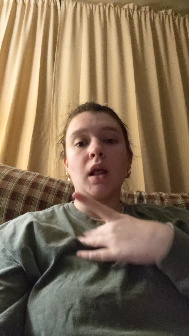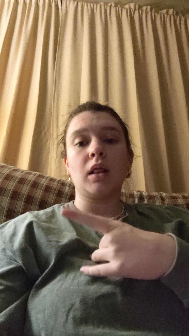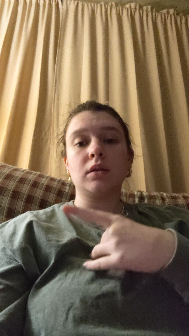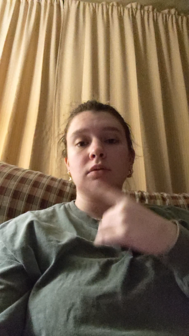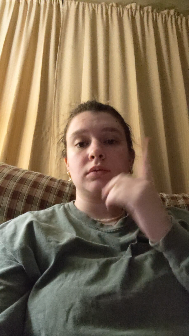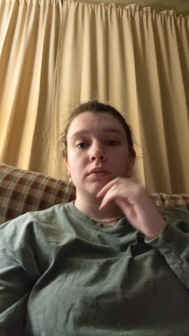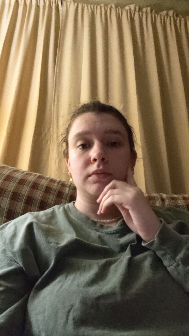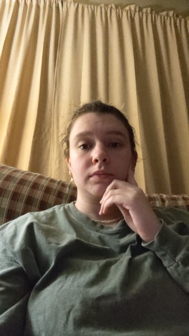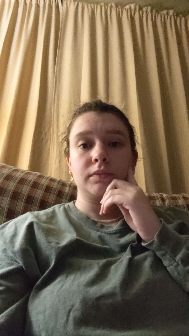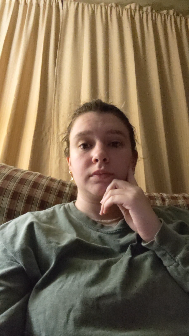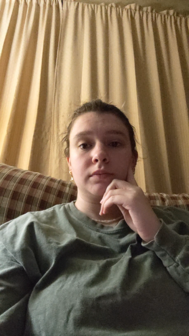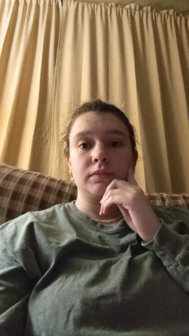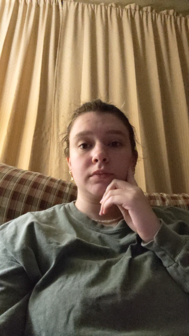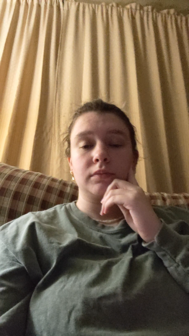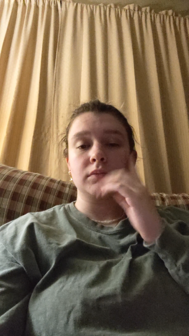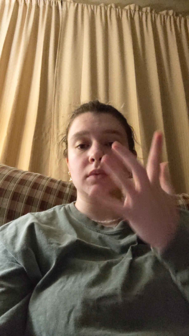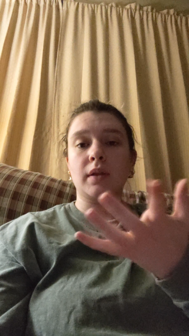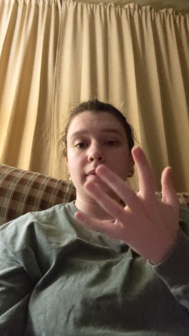heavy